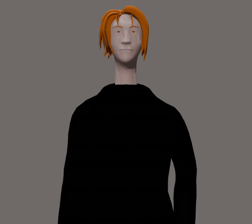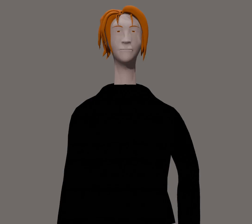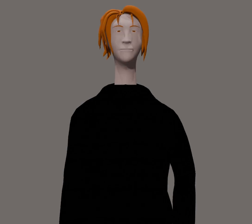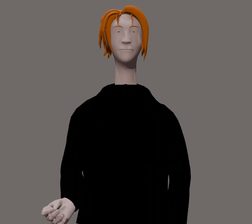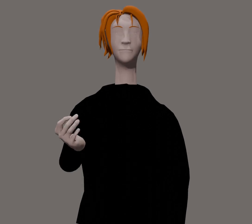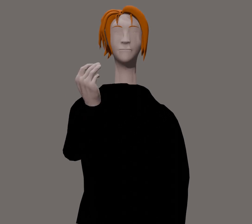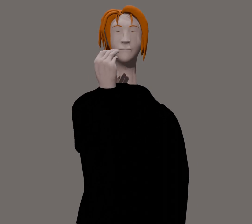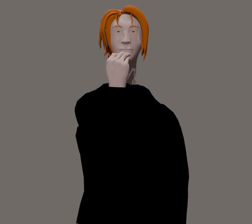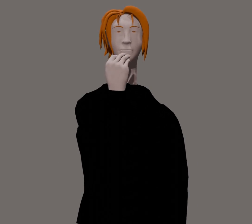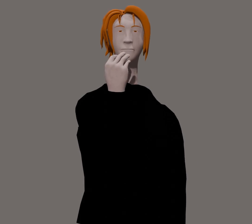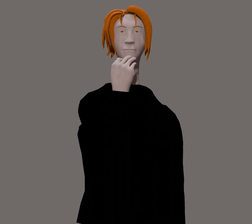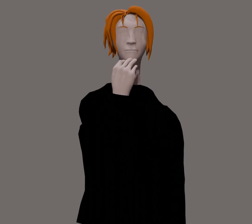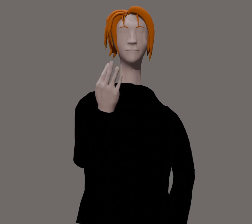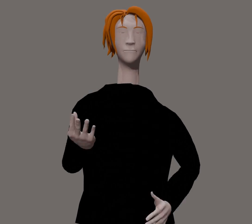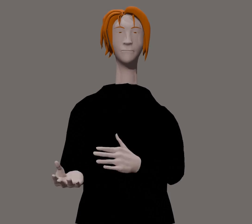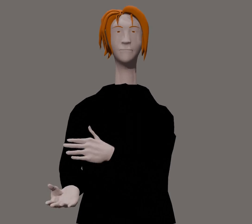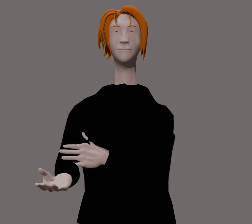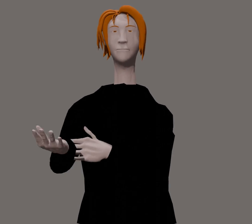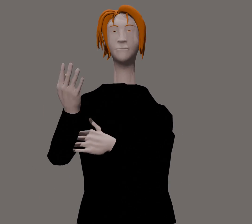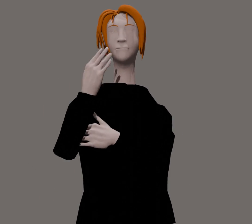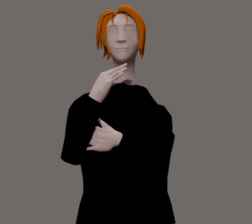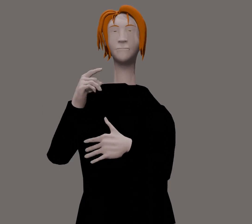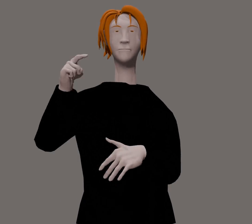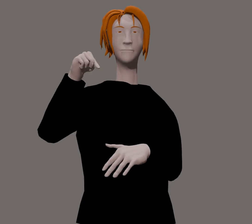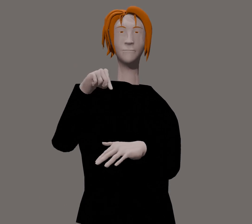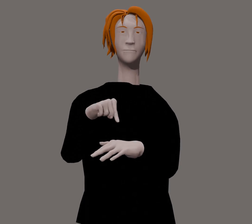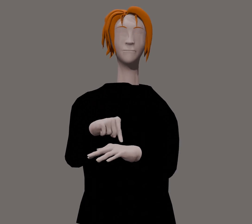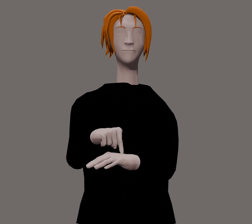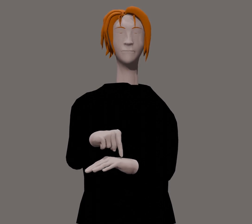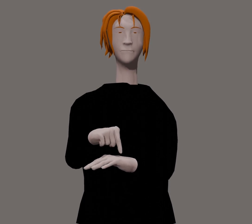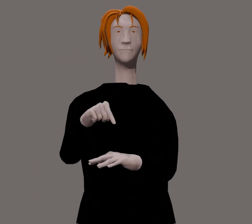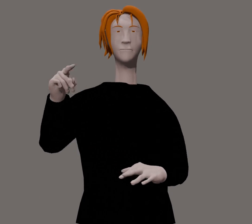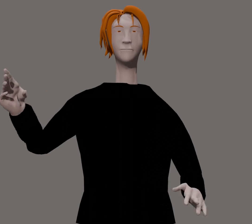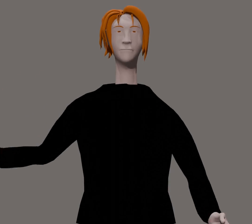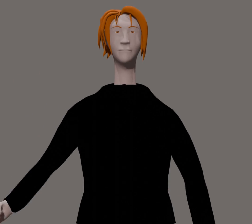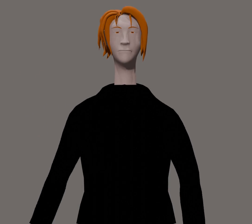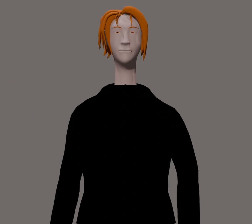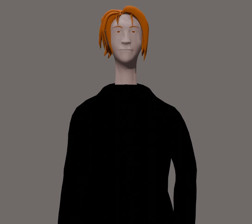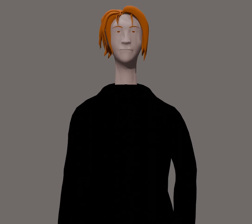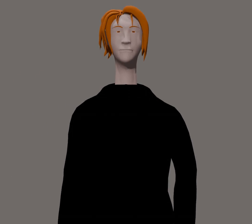Breakfast Time